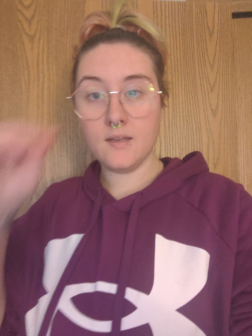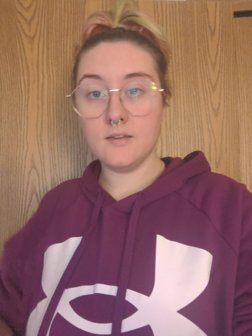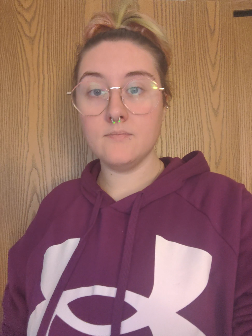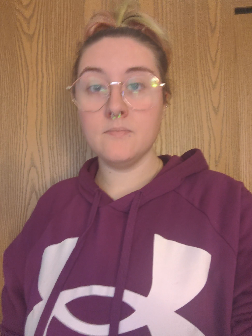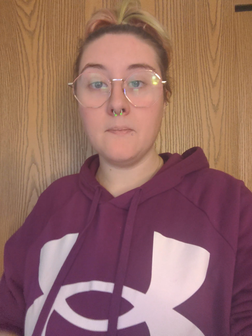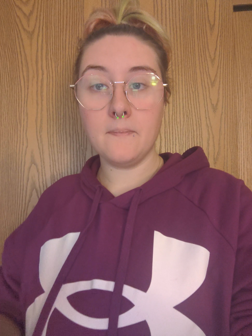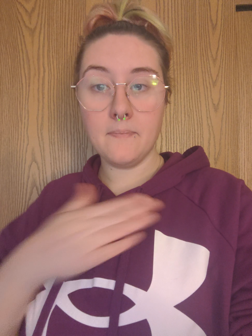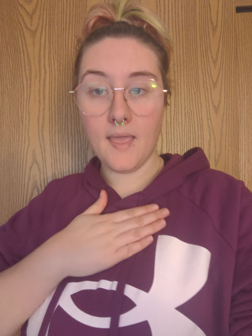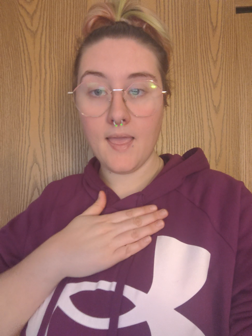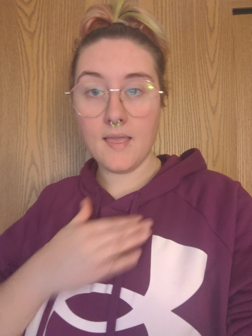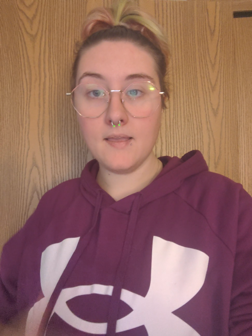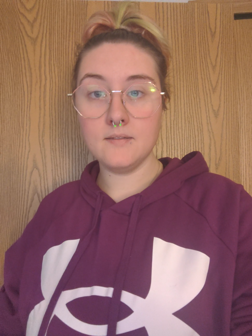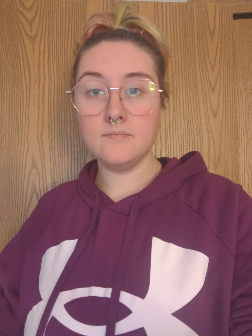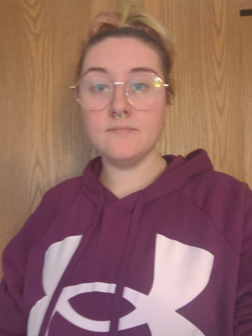my